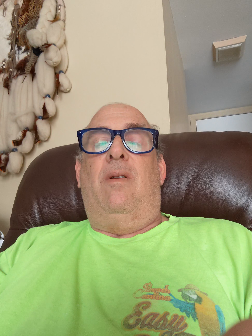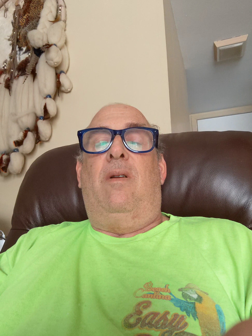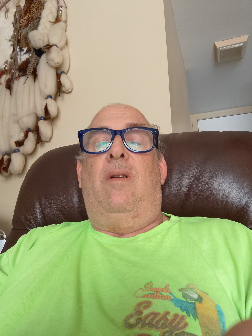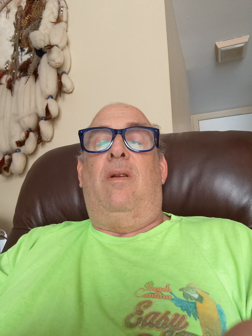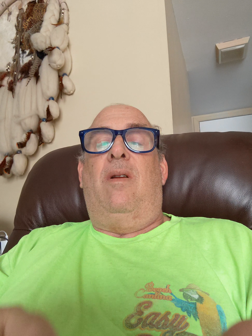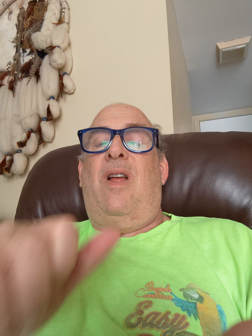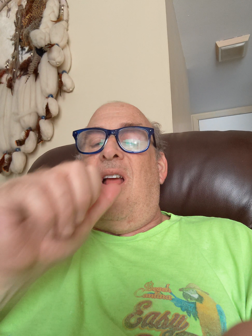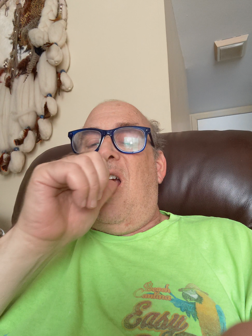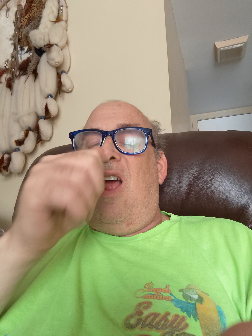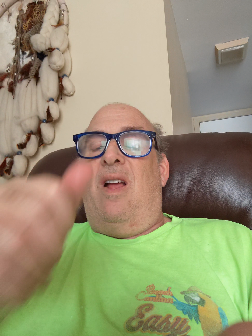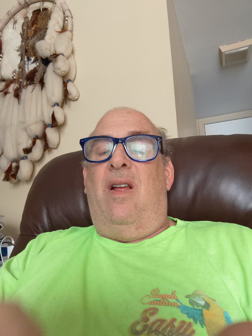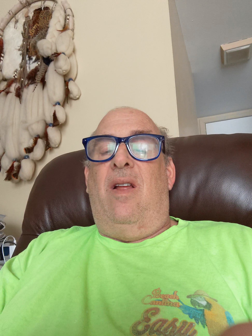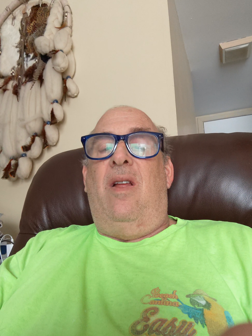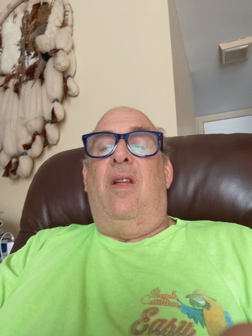nuts